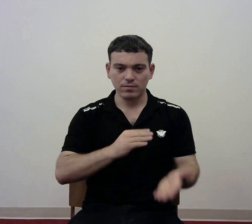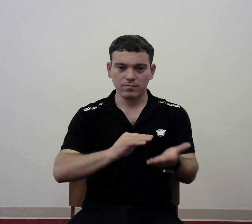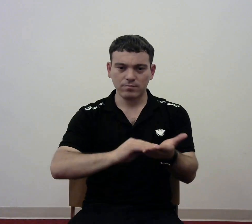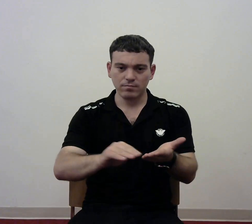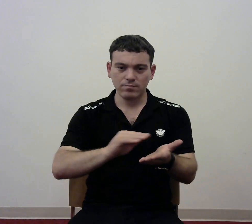yazı